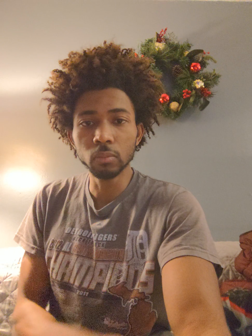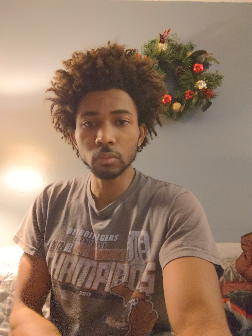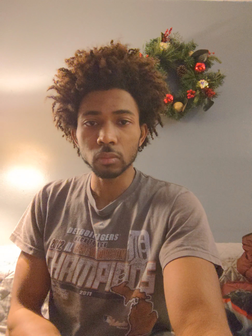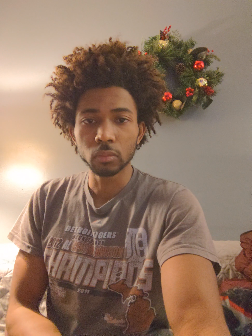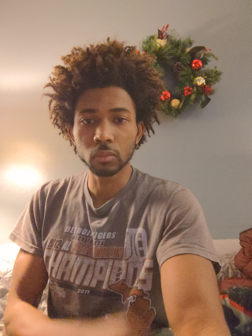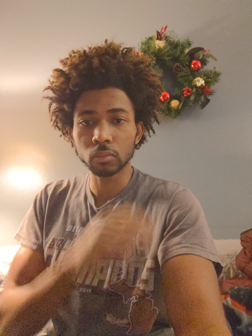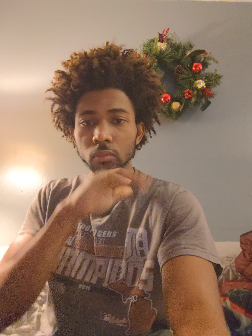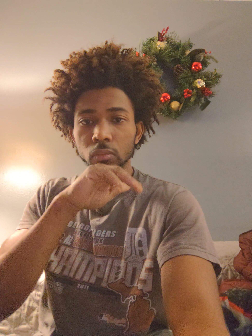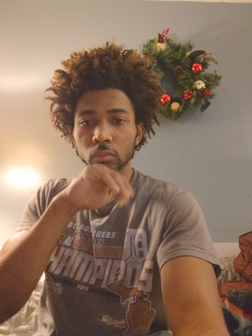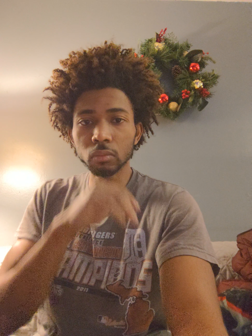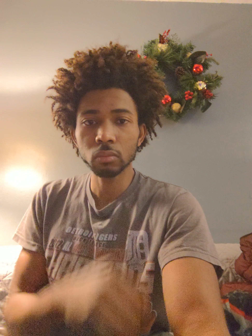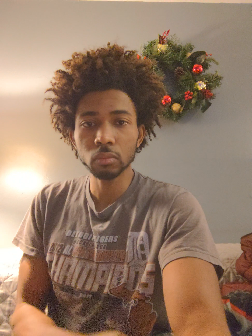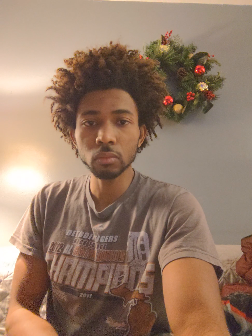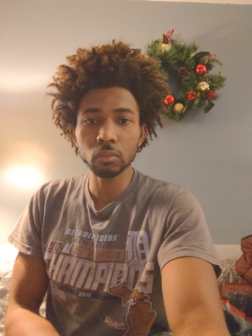pig